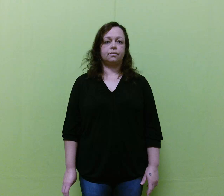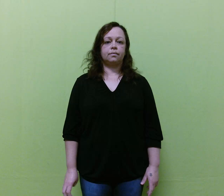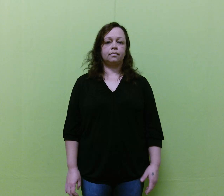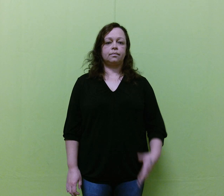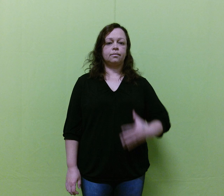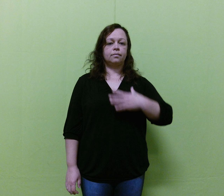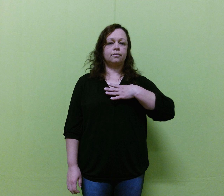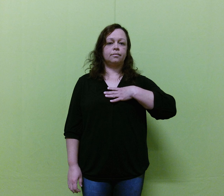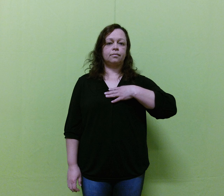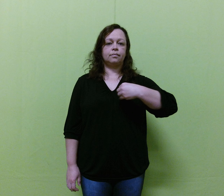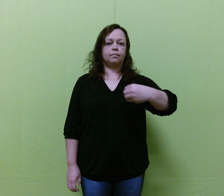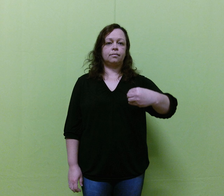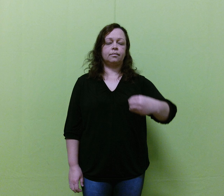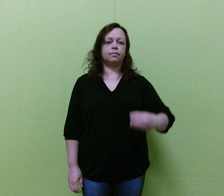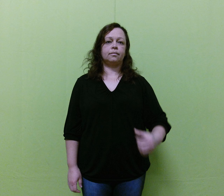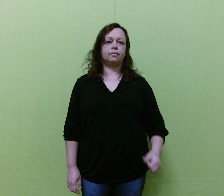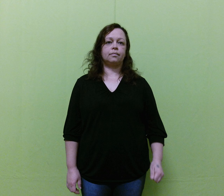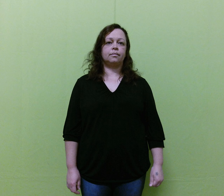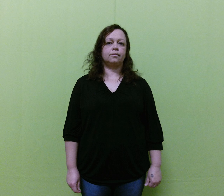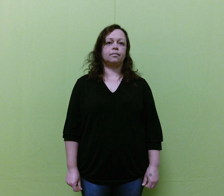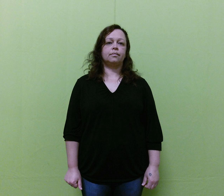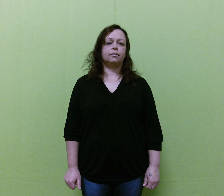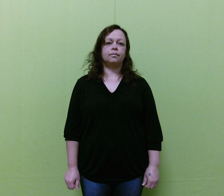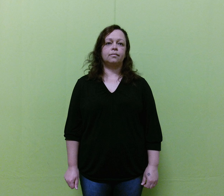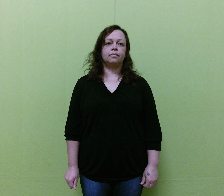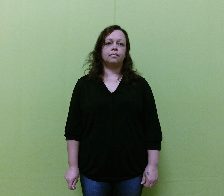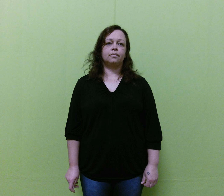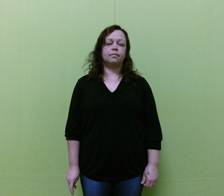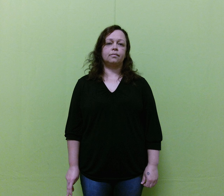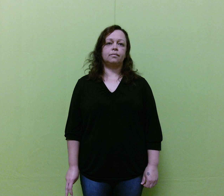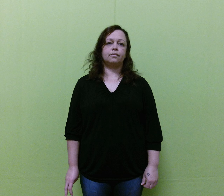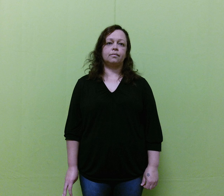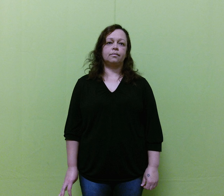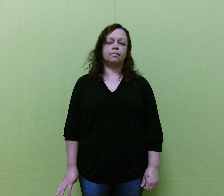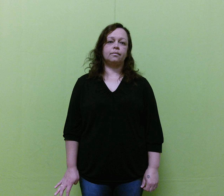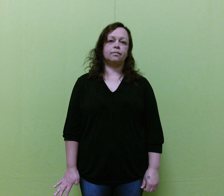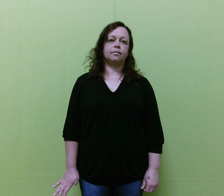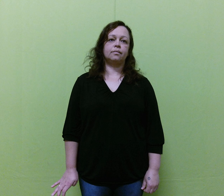filho